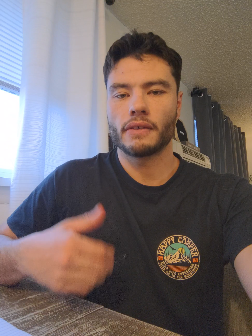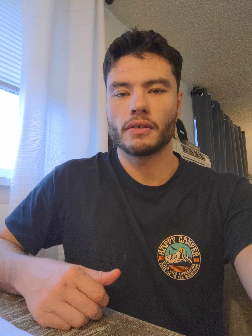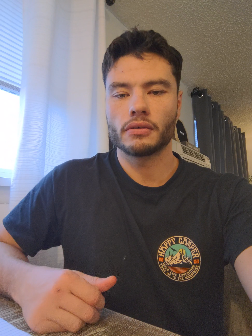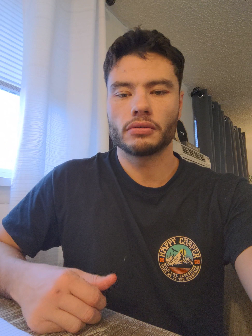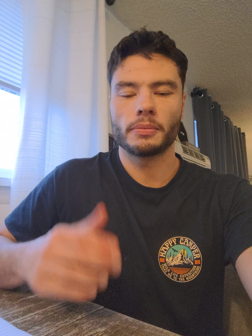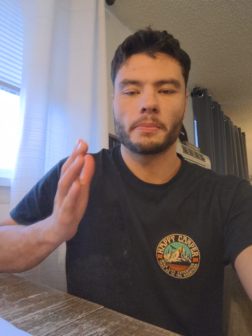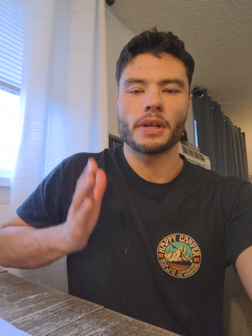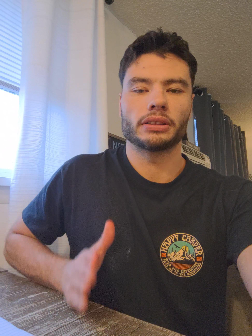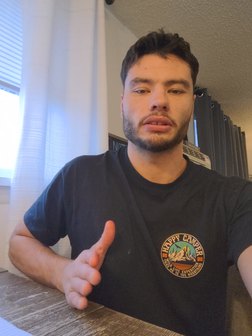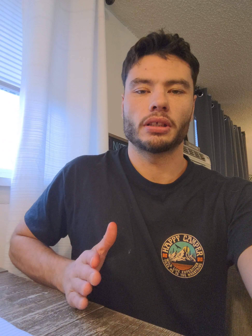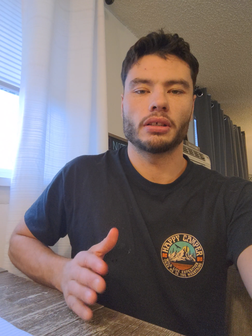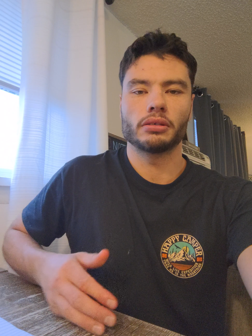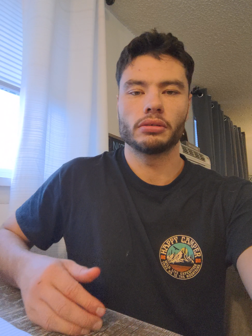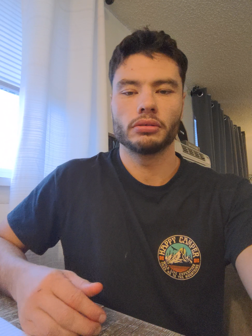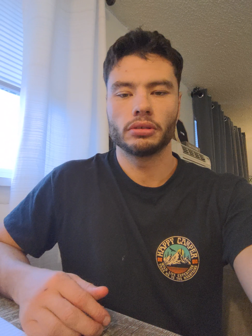beside